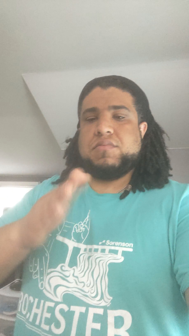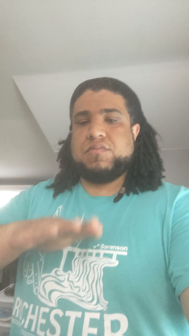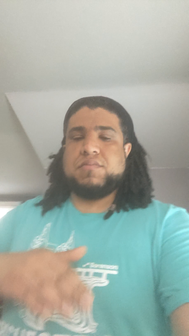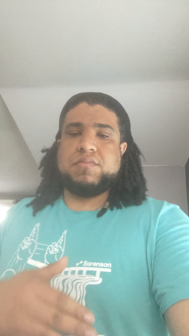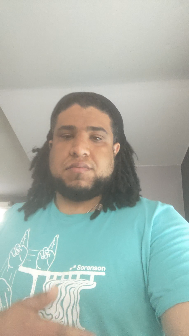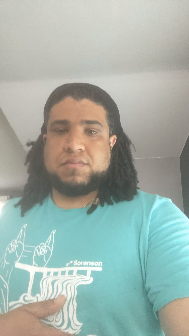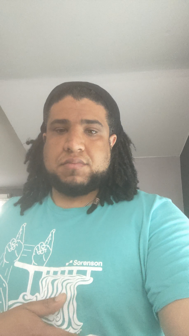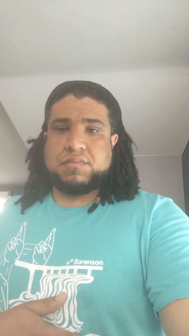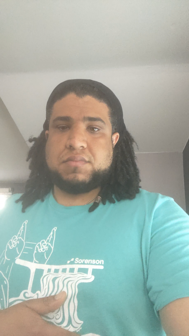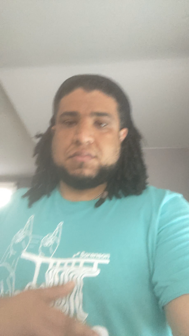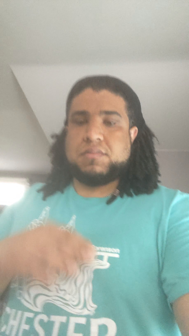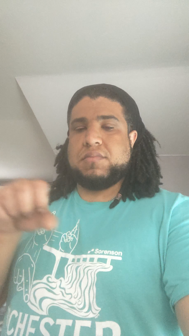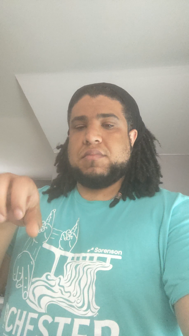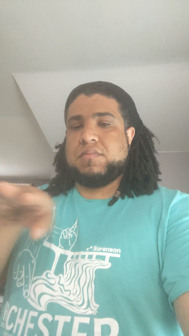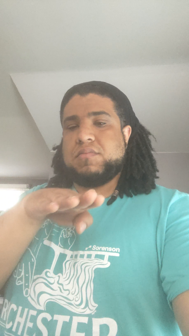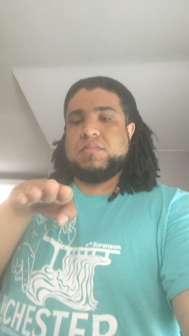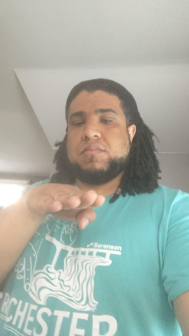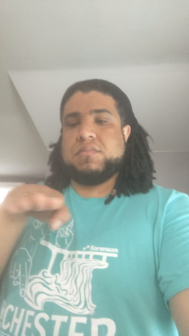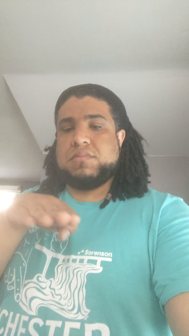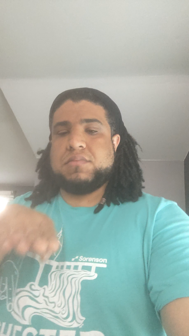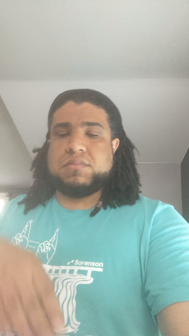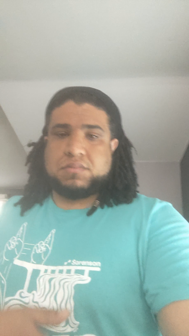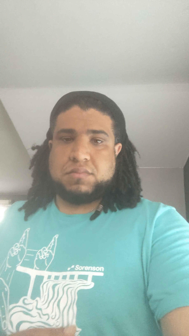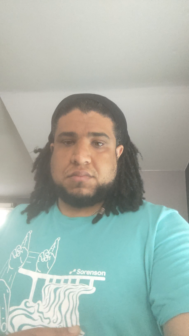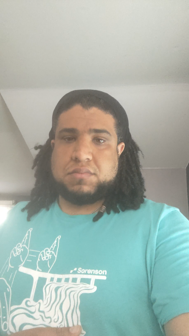boots